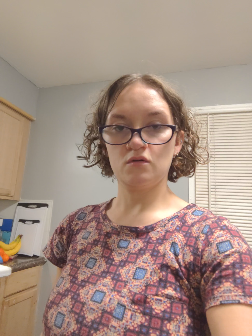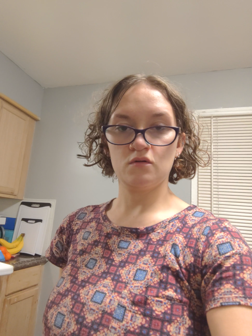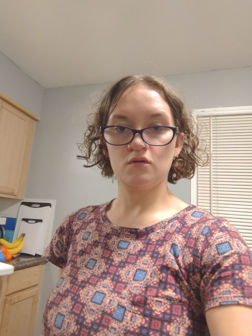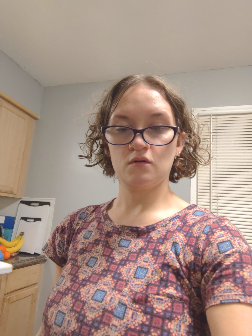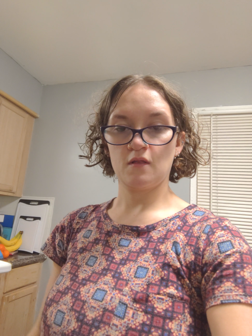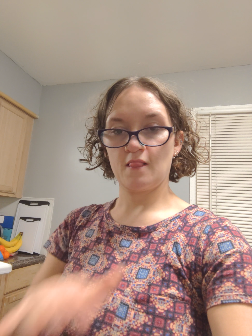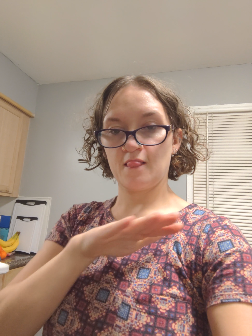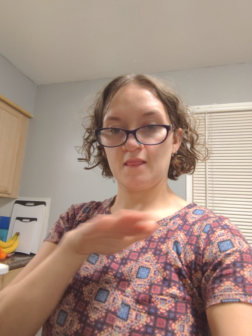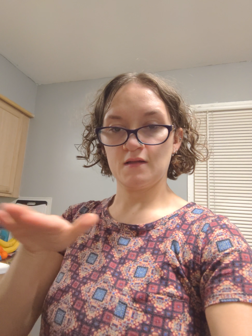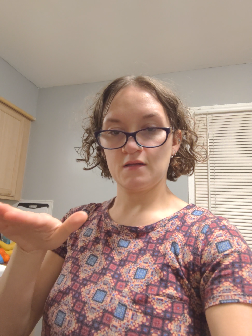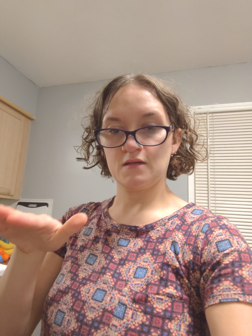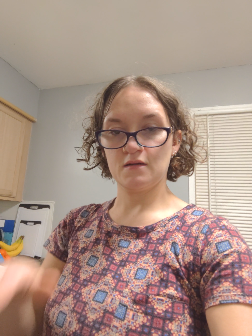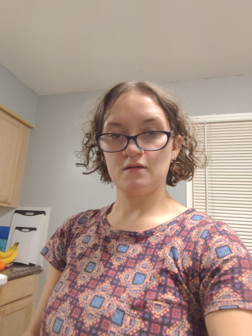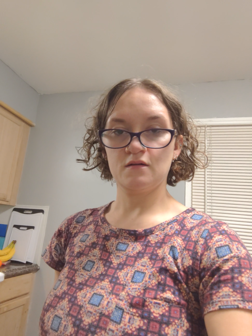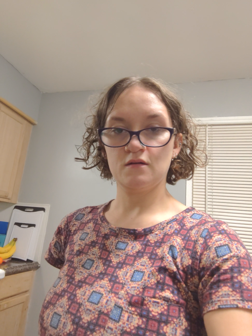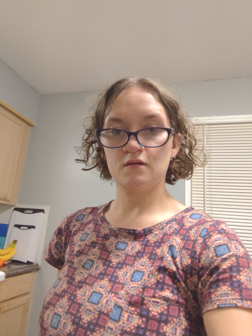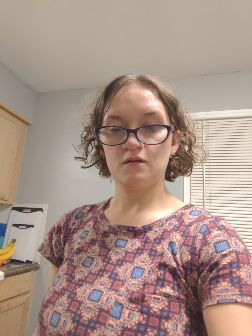clean